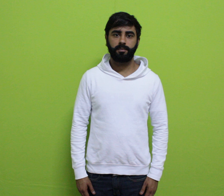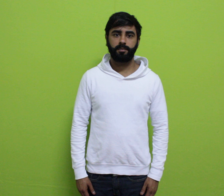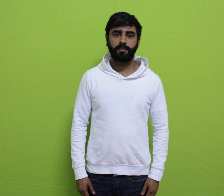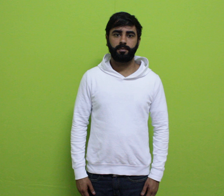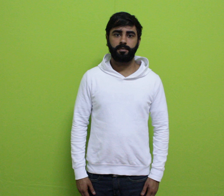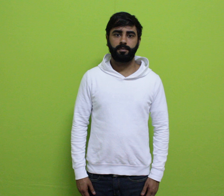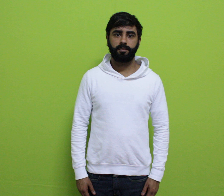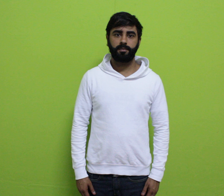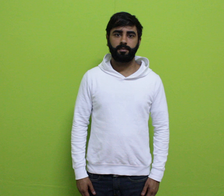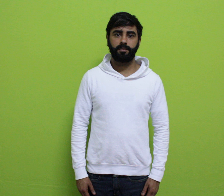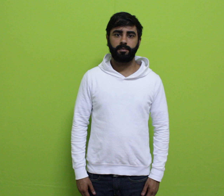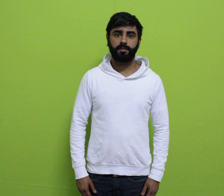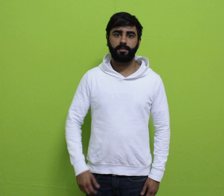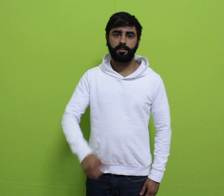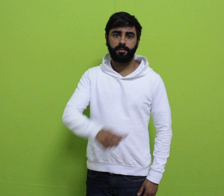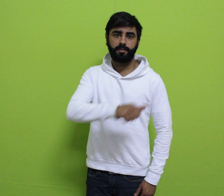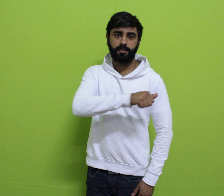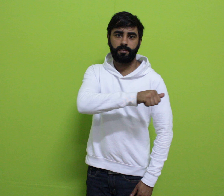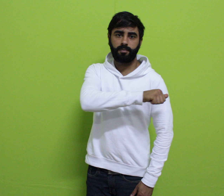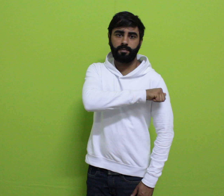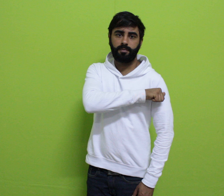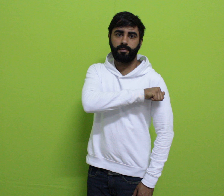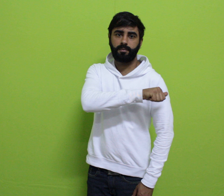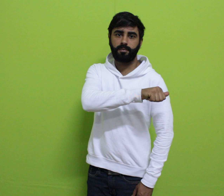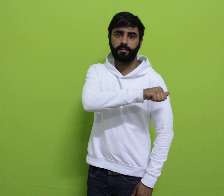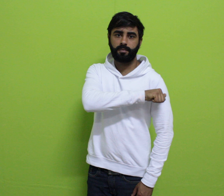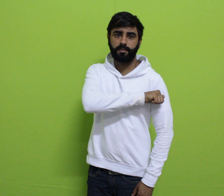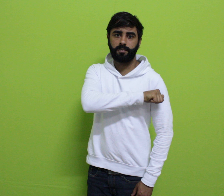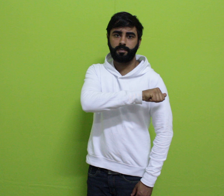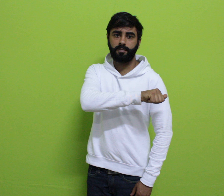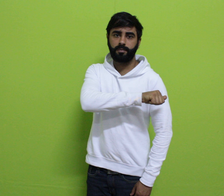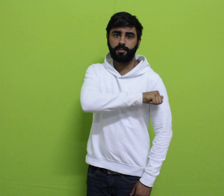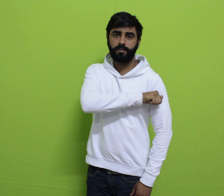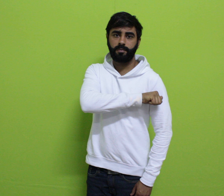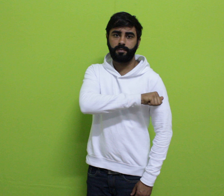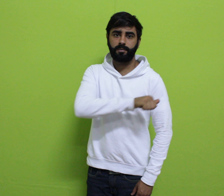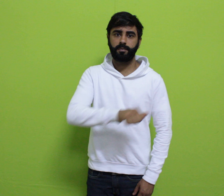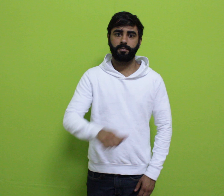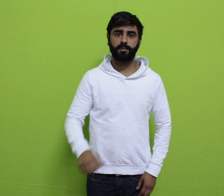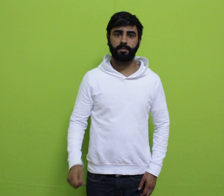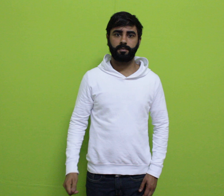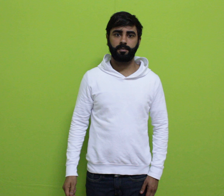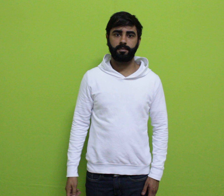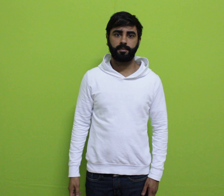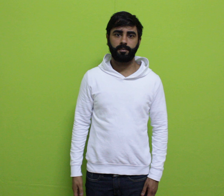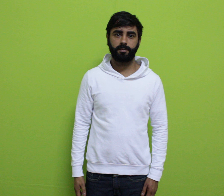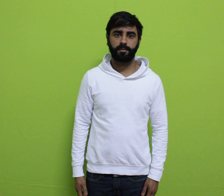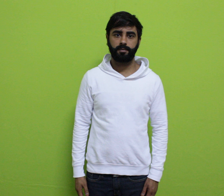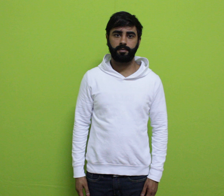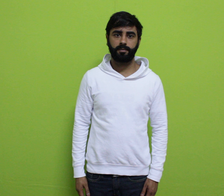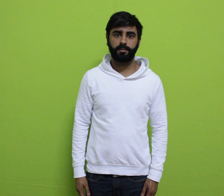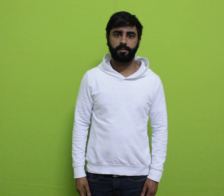aluno